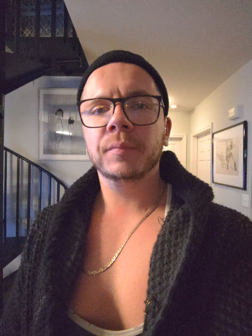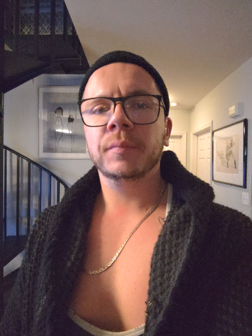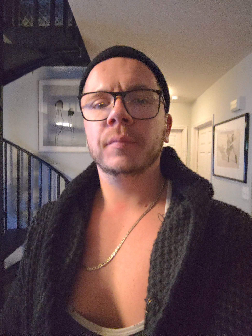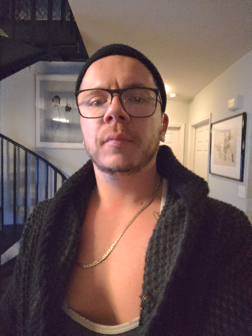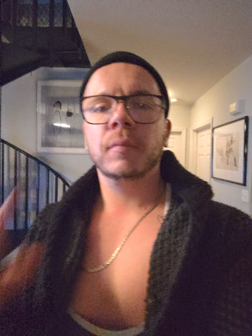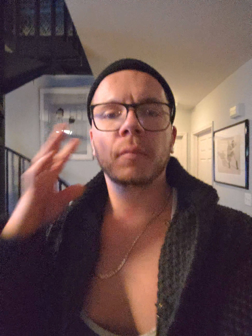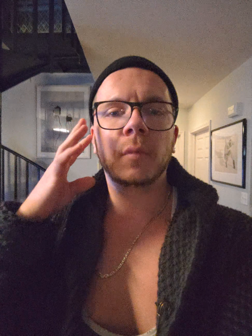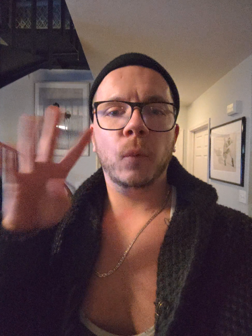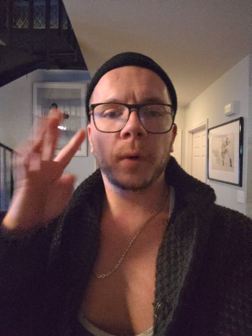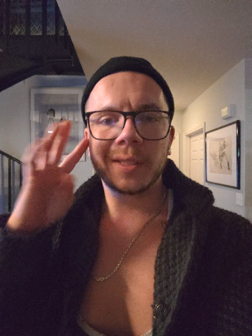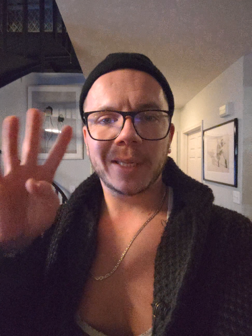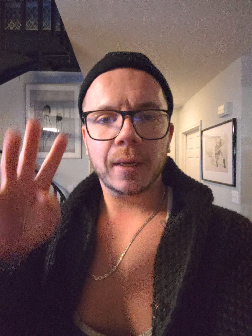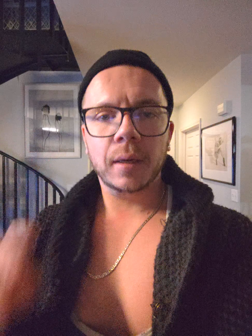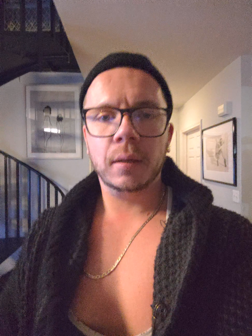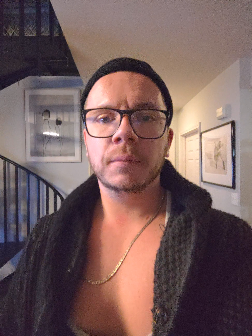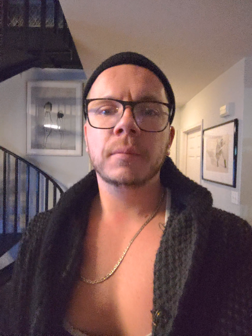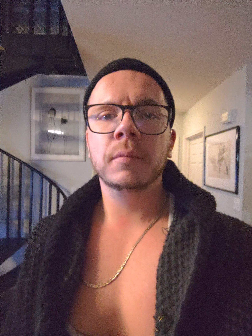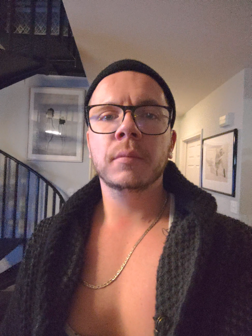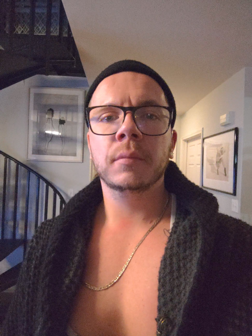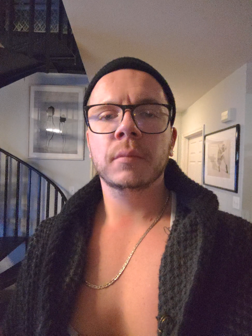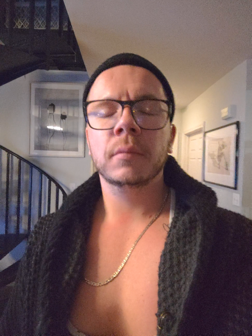noisy